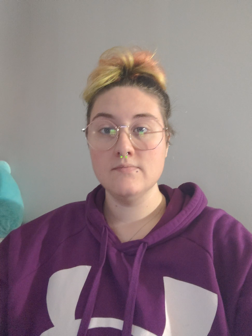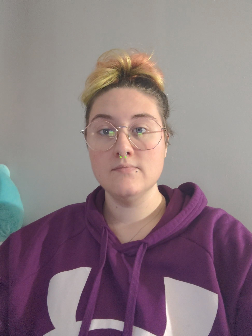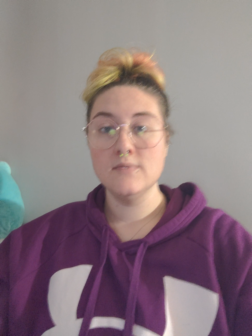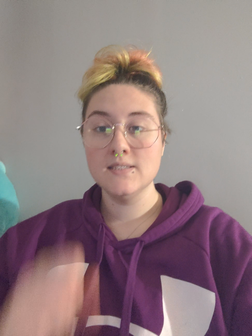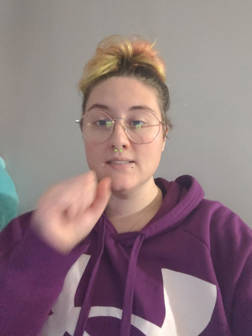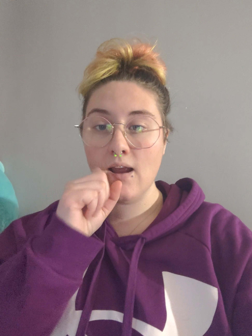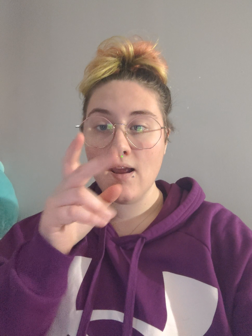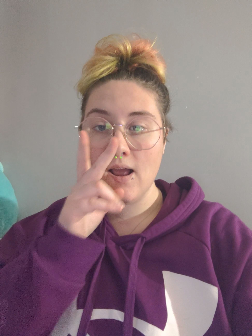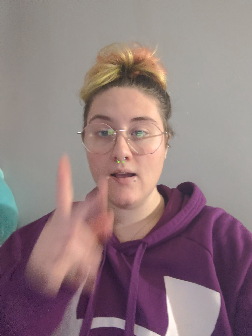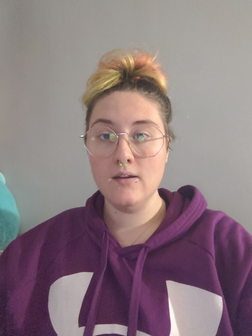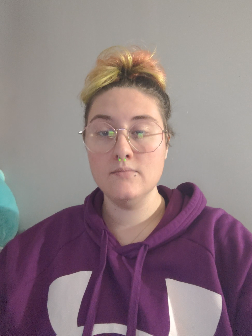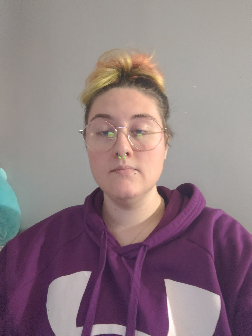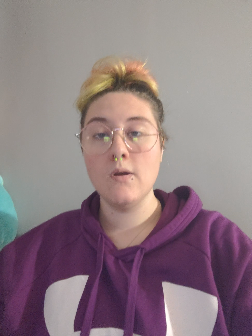snack